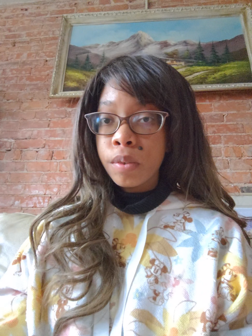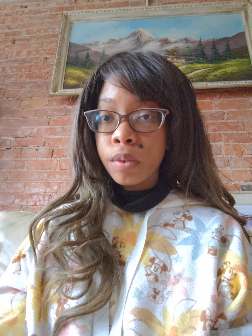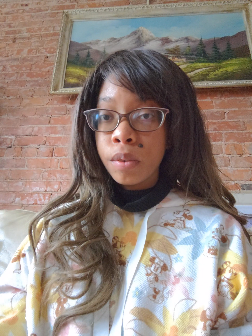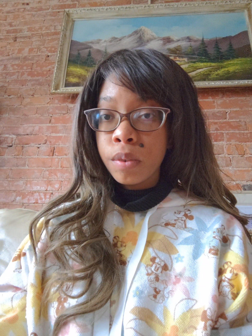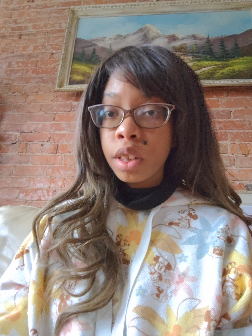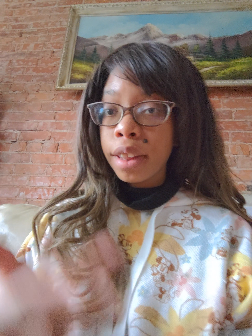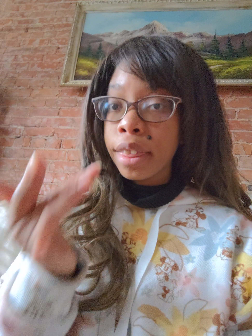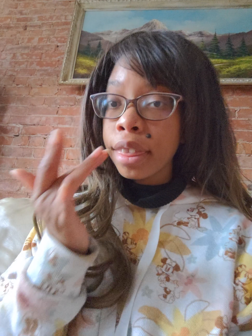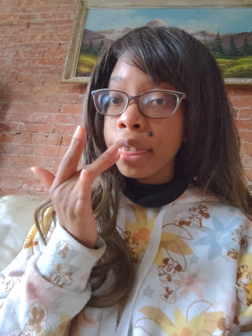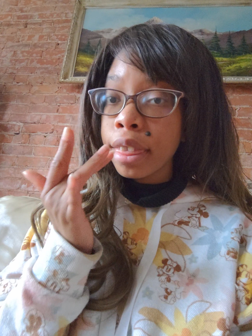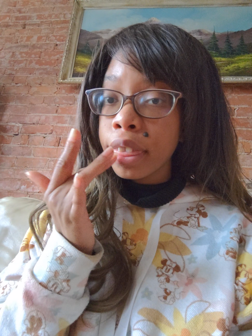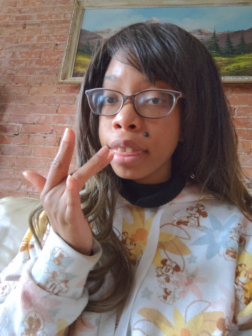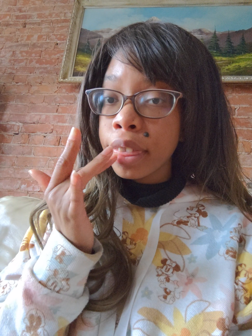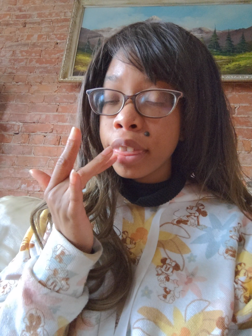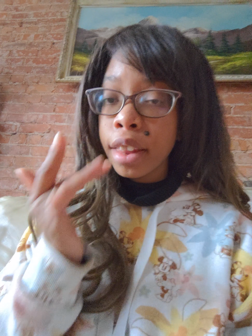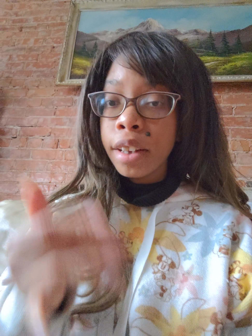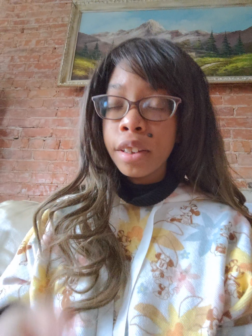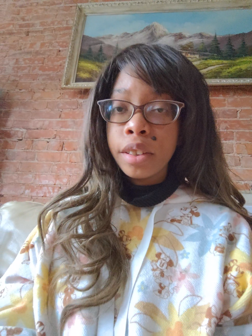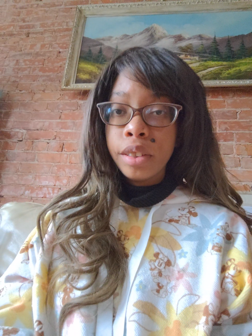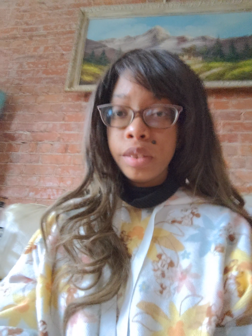taste